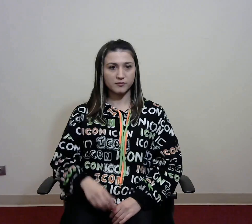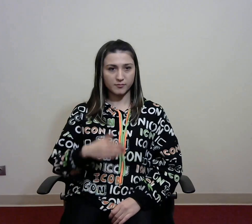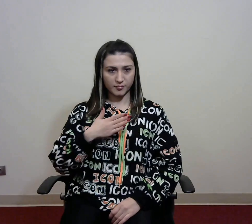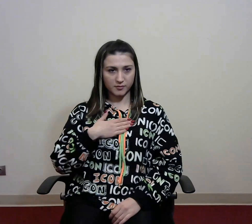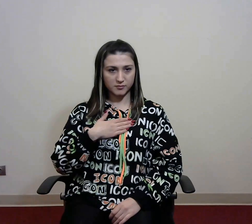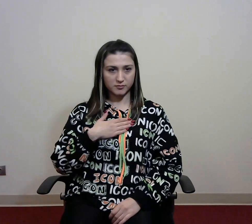mən